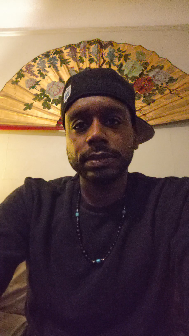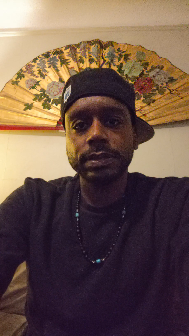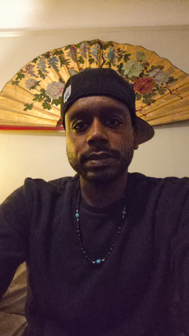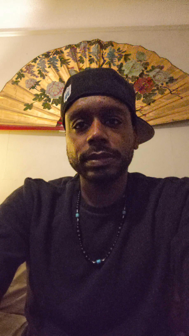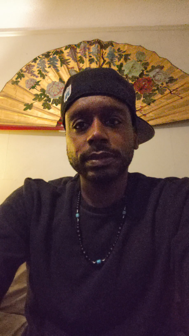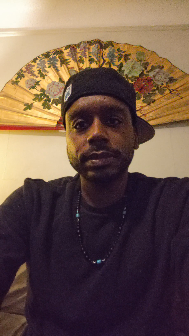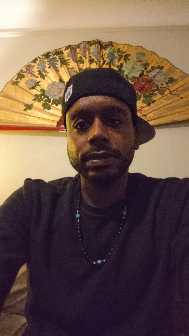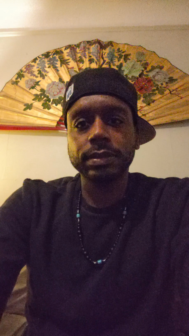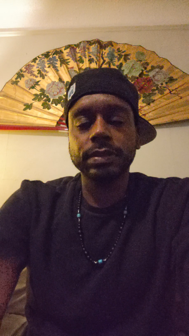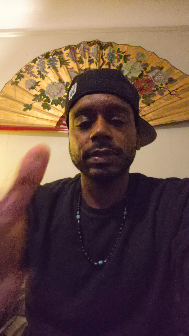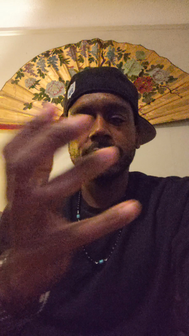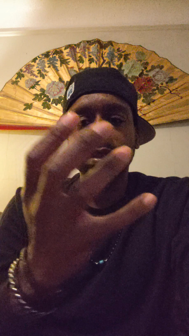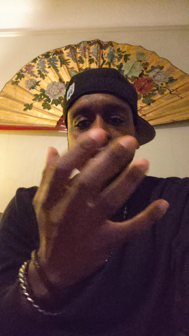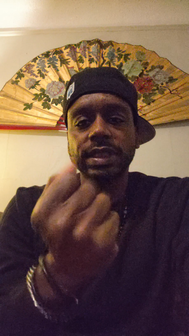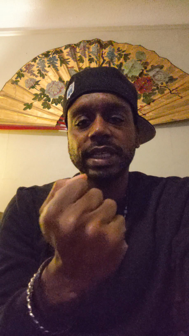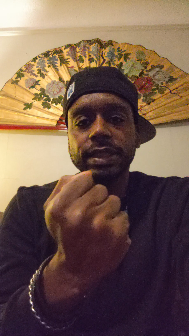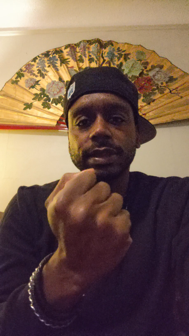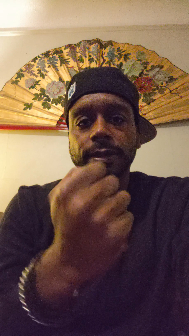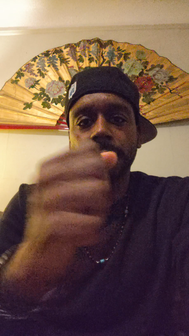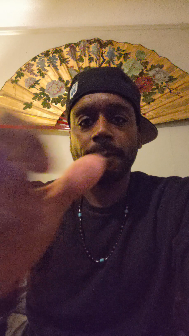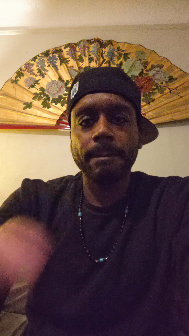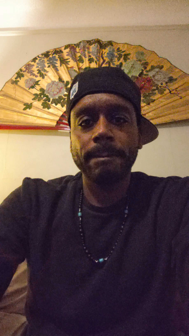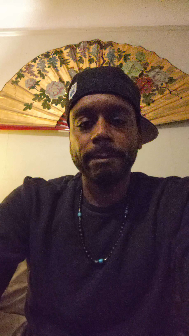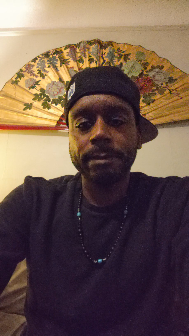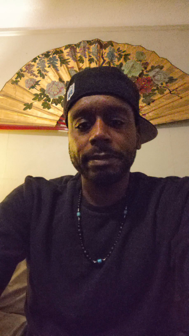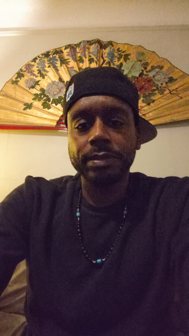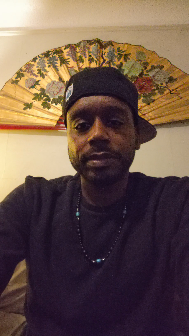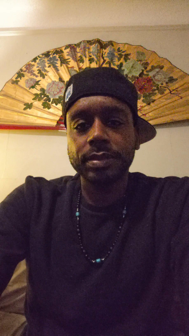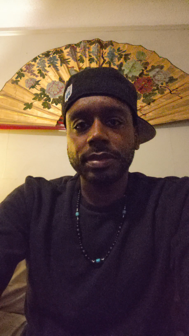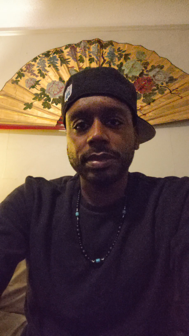get